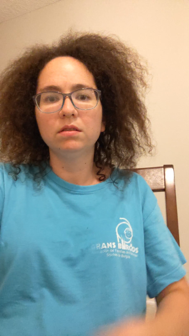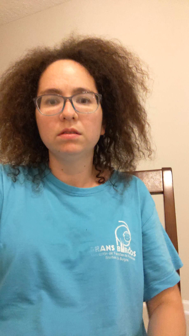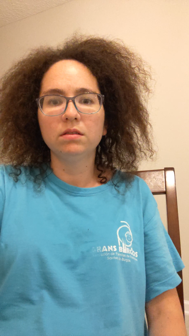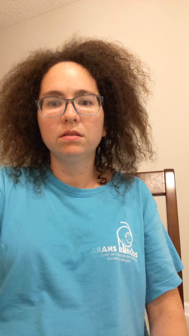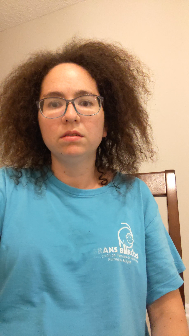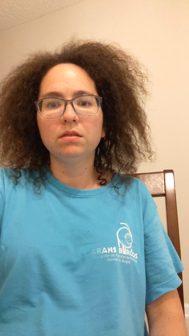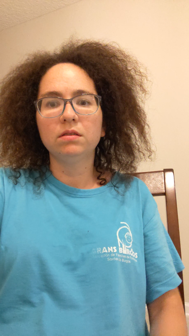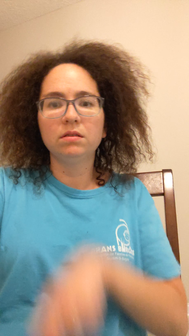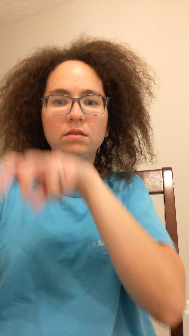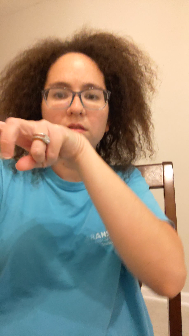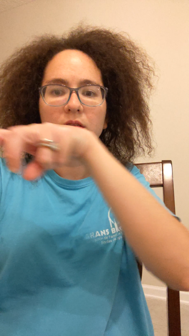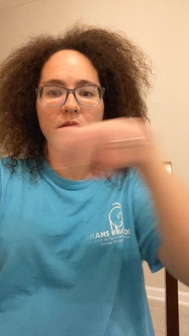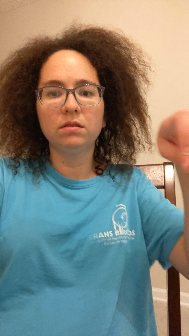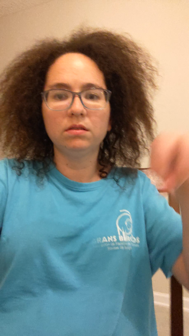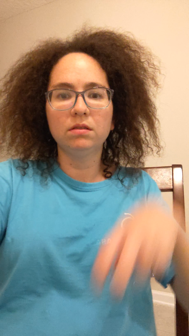couch